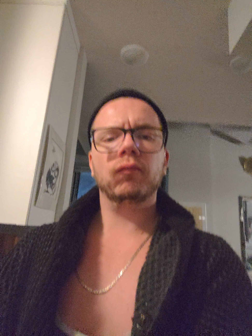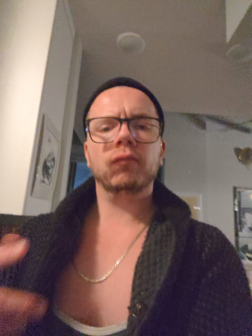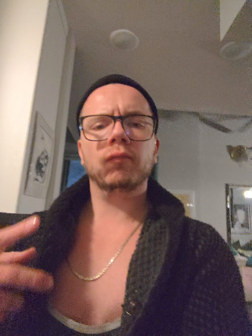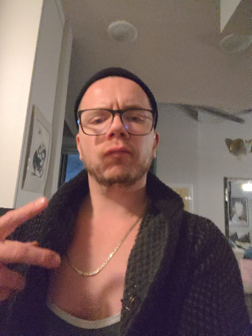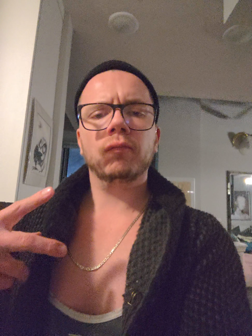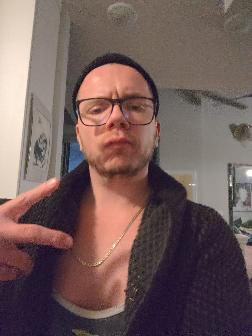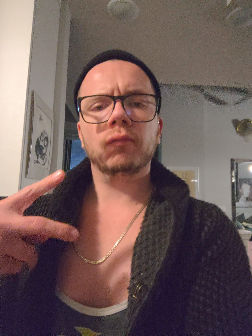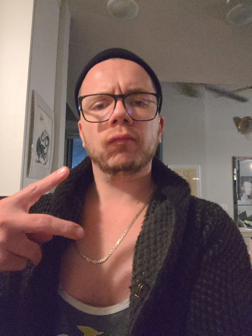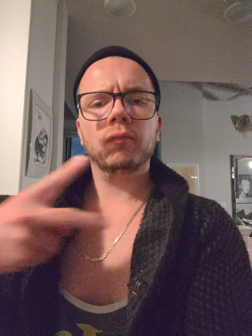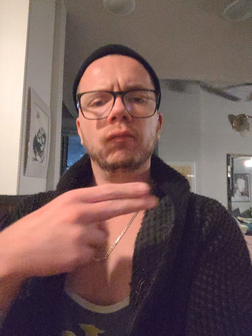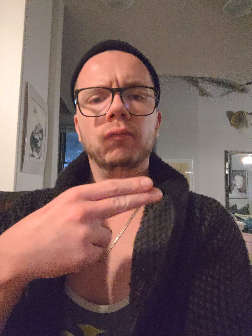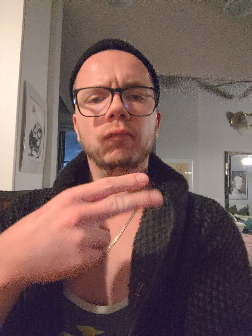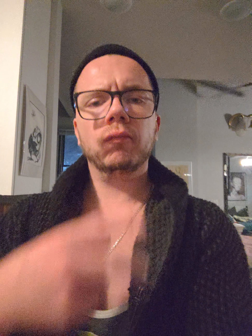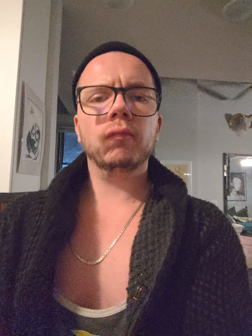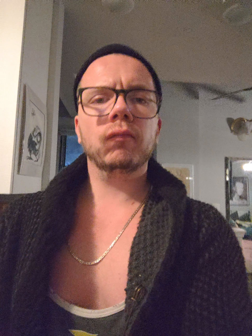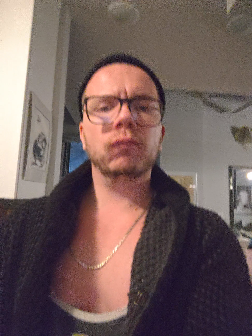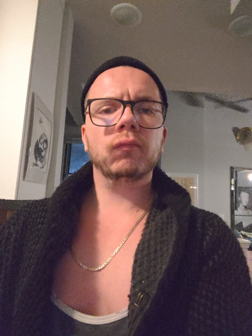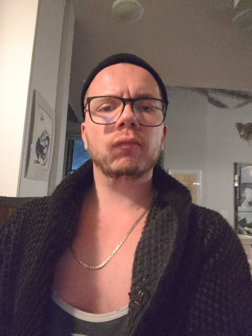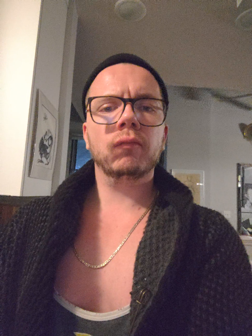cut